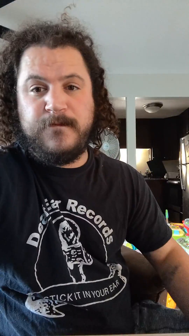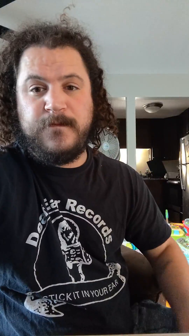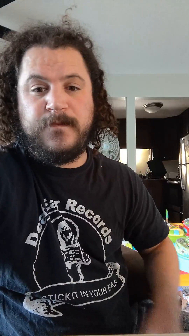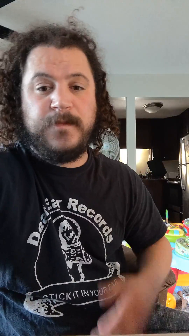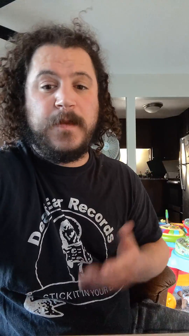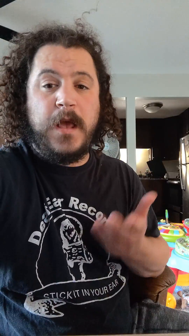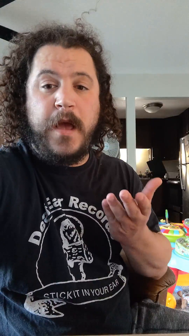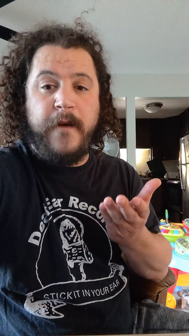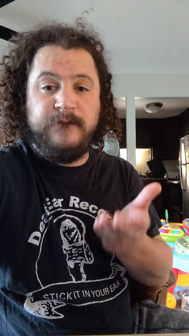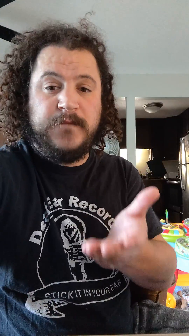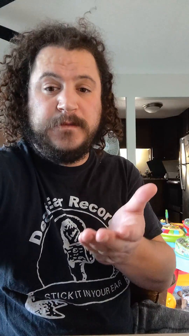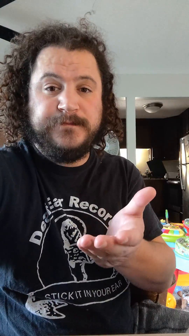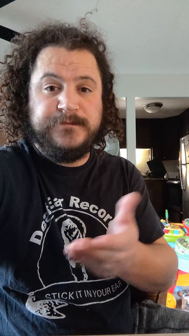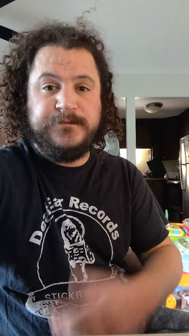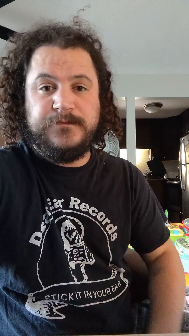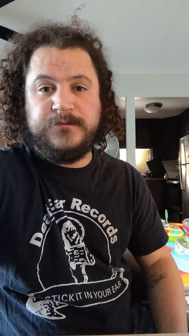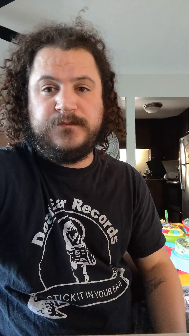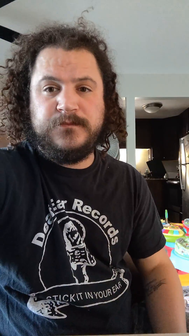oven